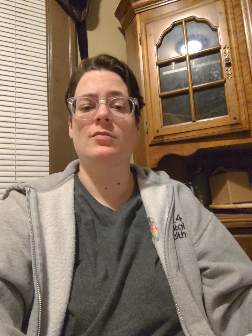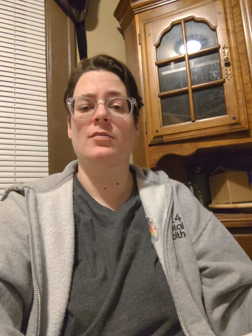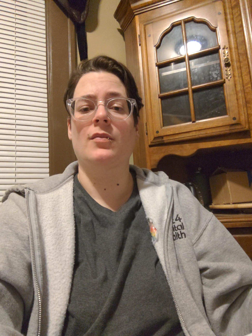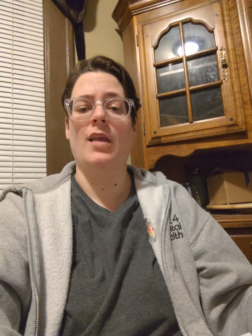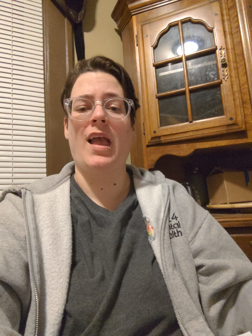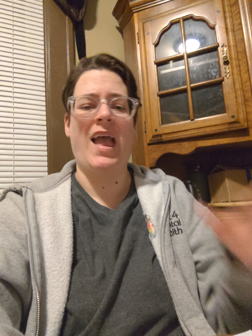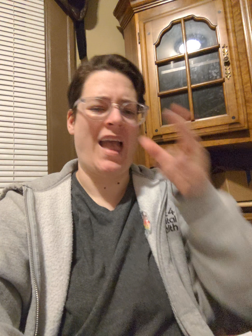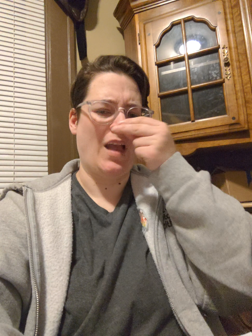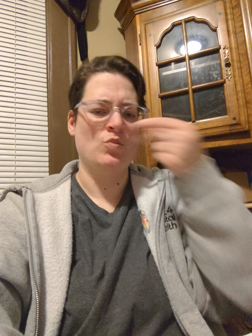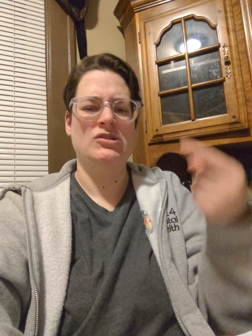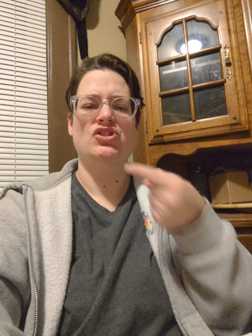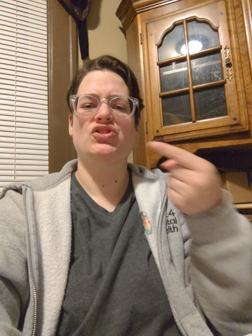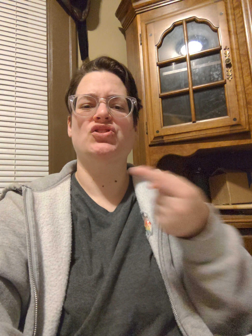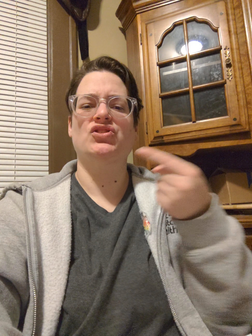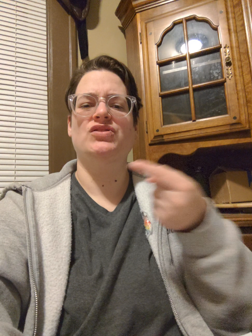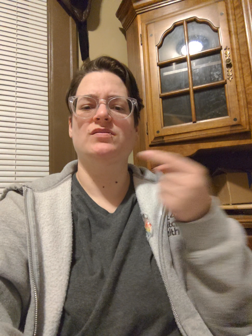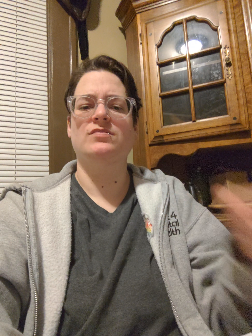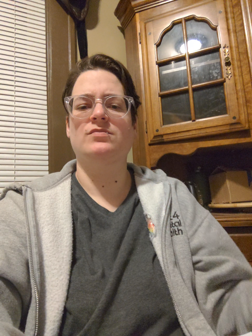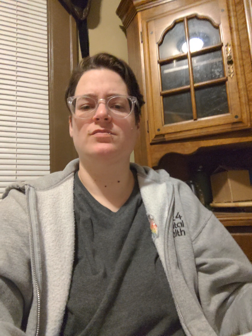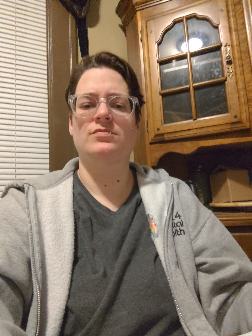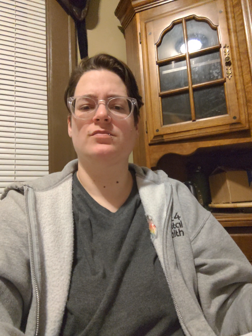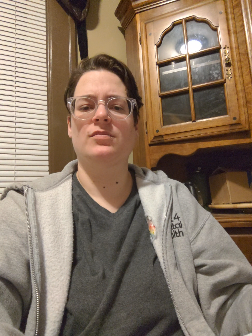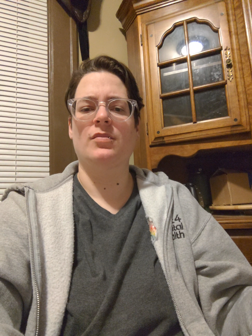owie